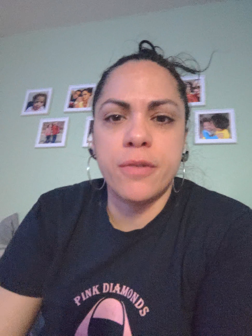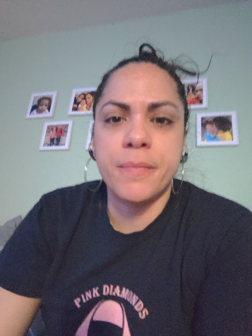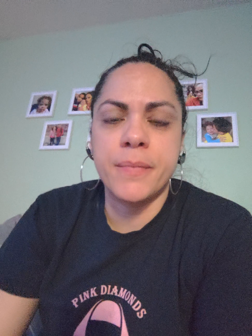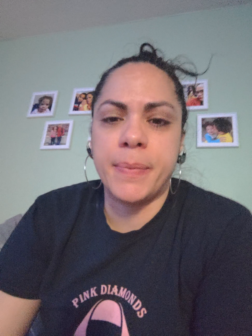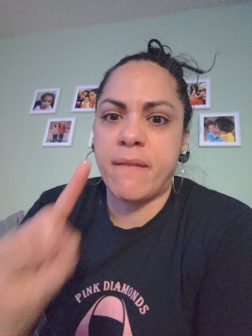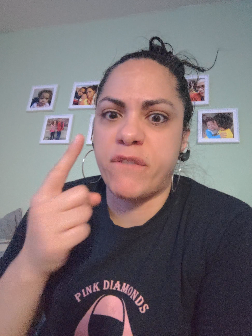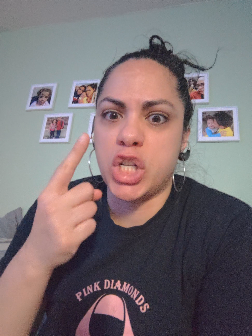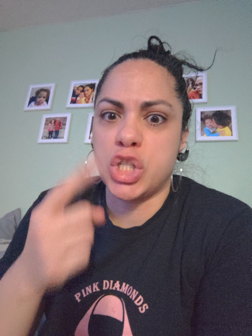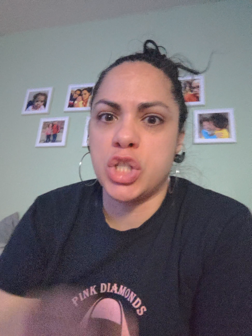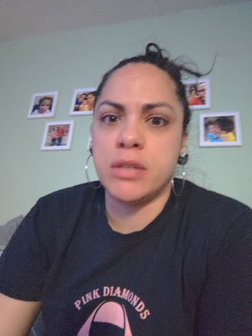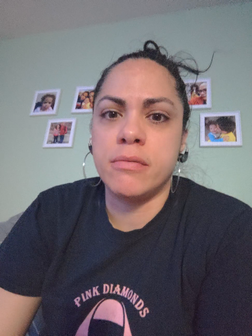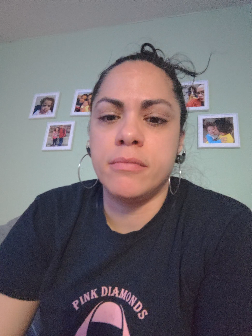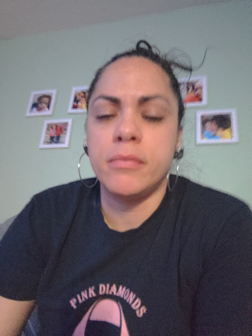first